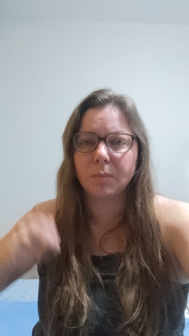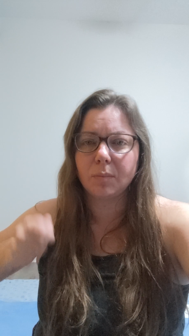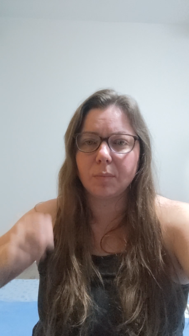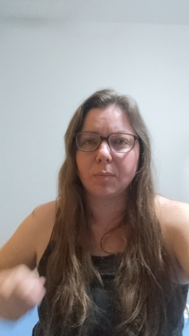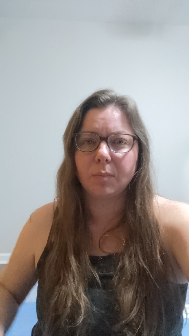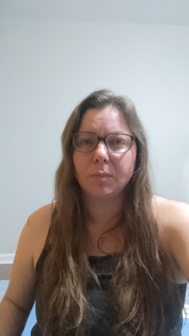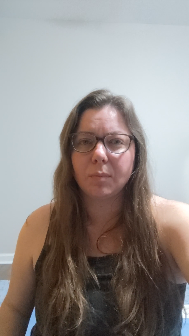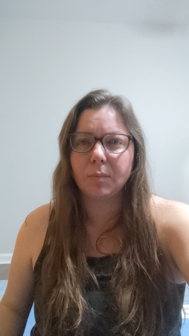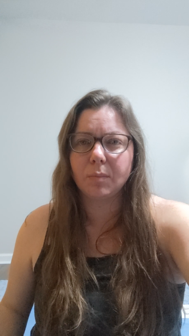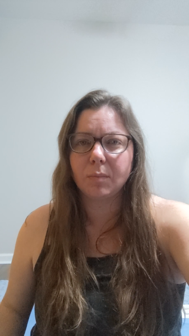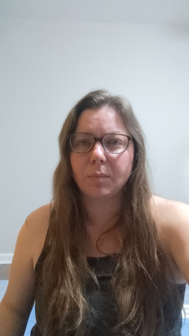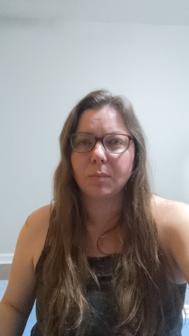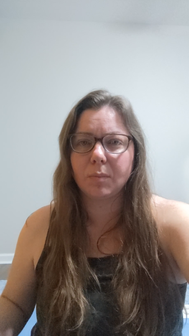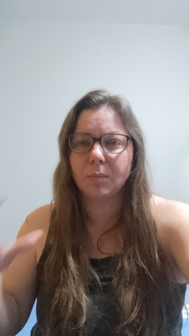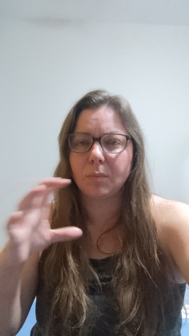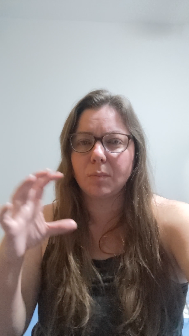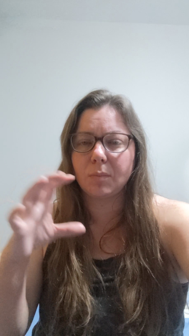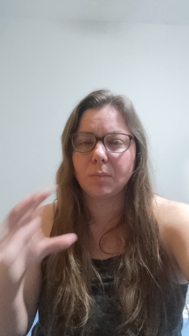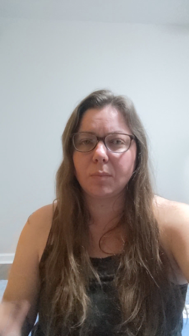ball